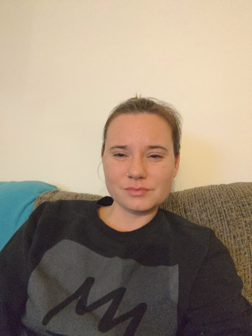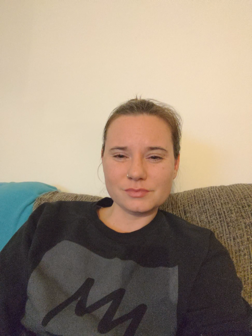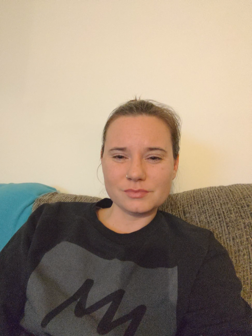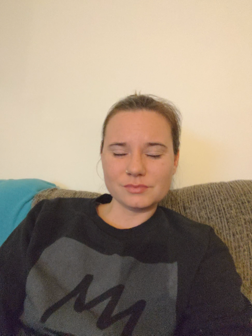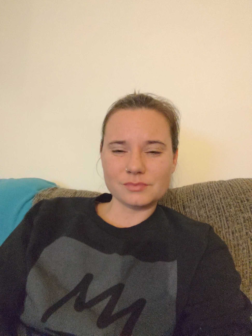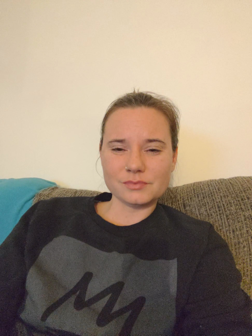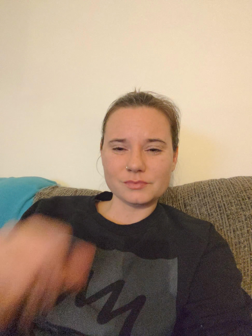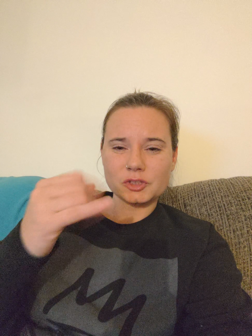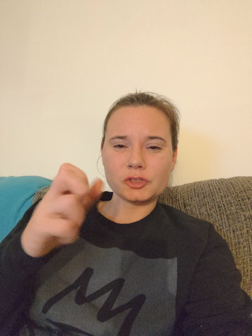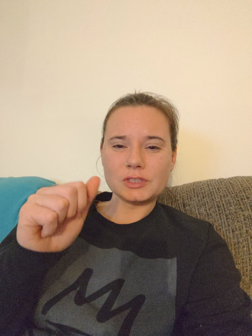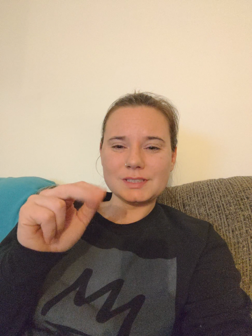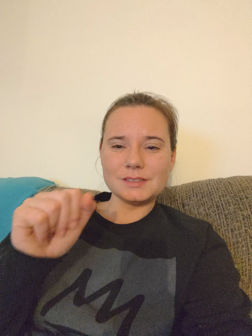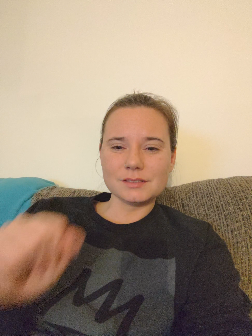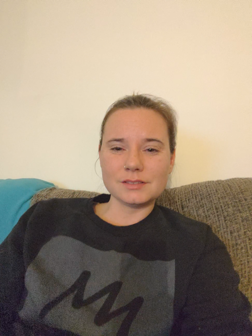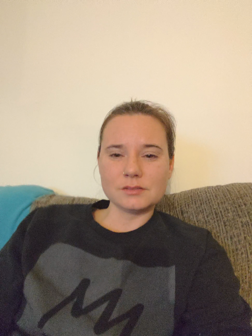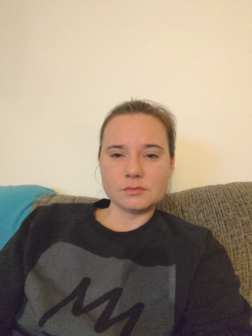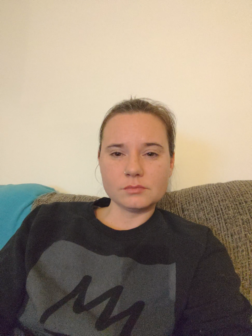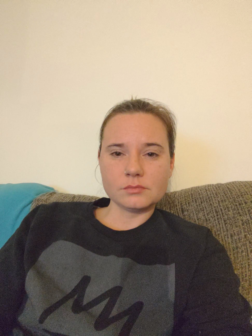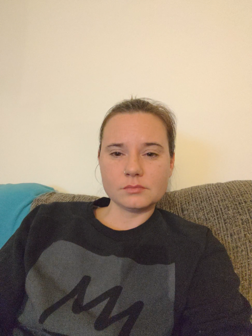jeans